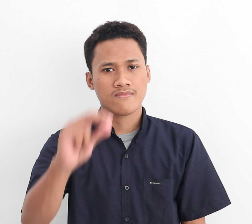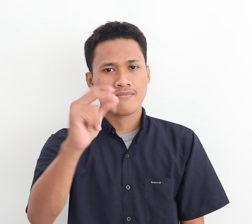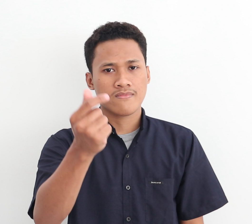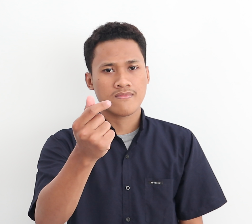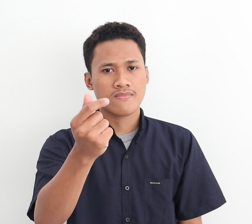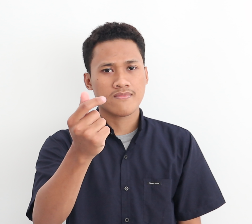R